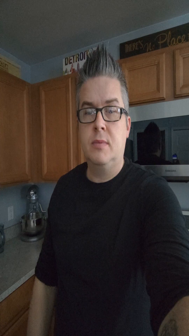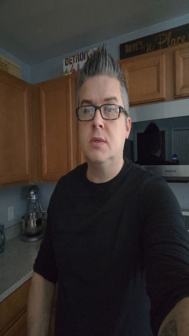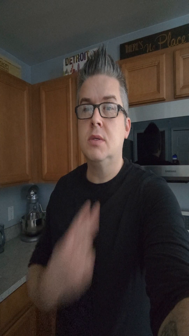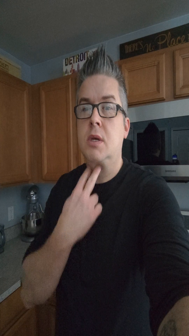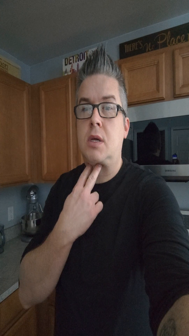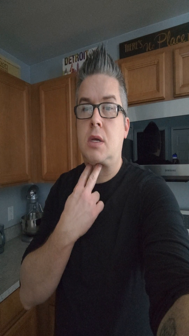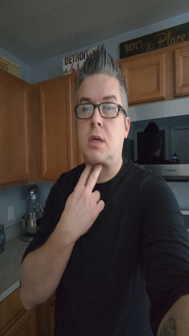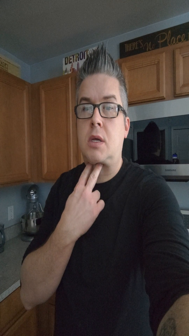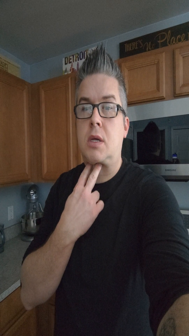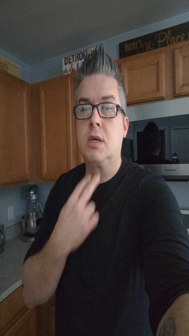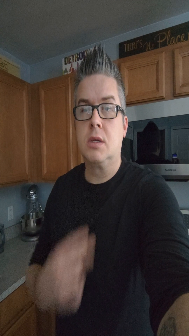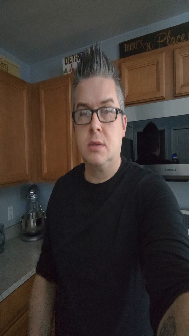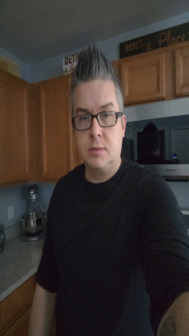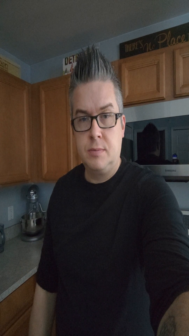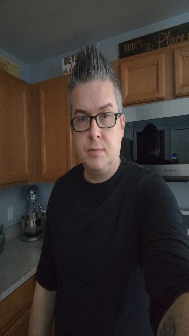stuck